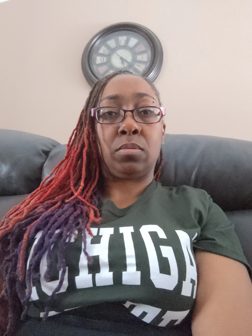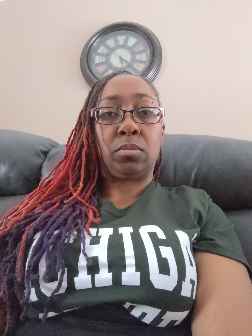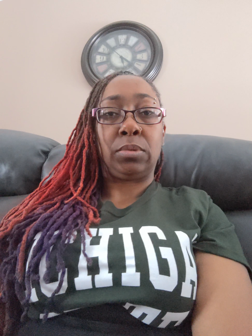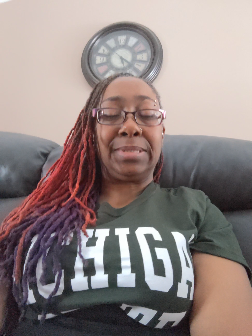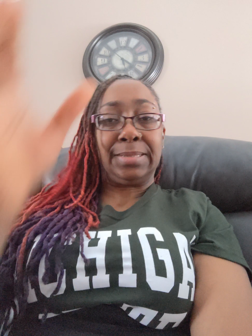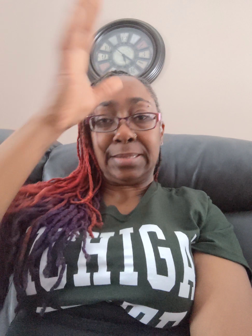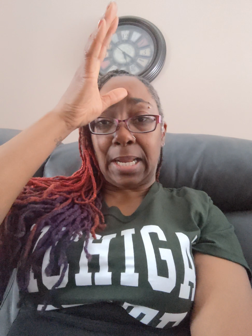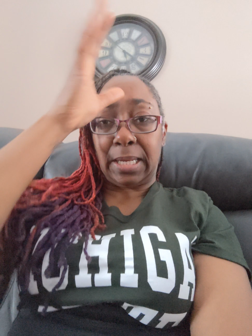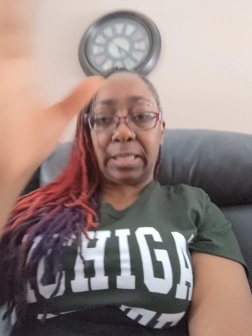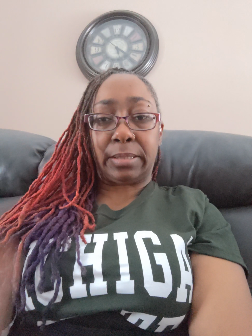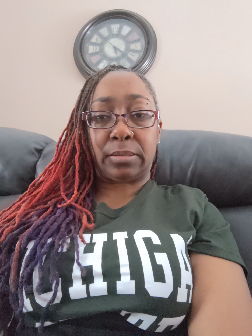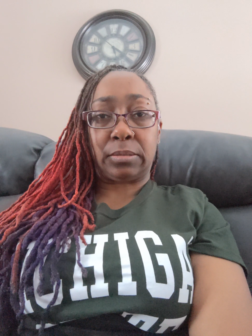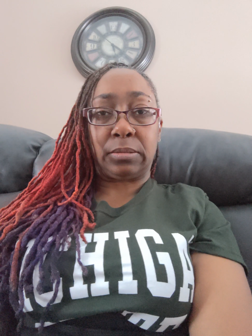dad